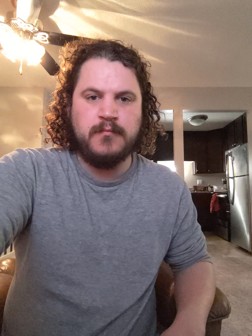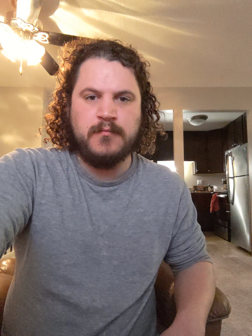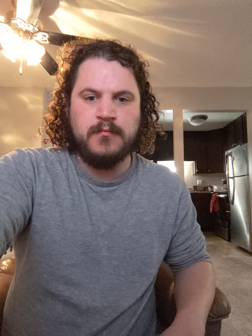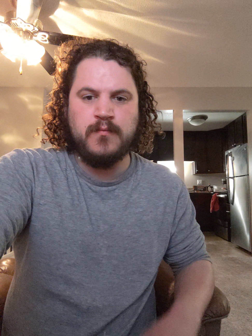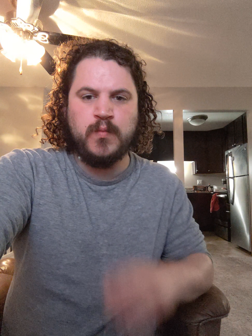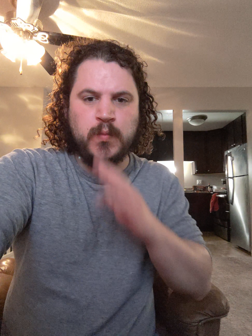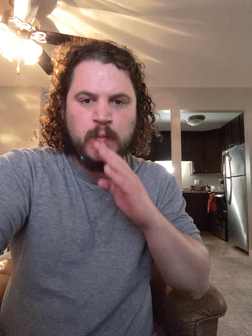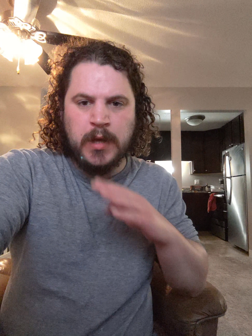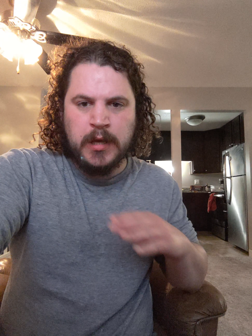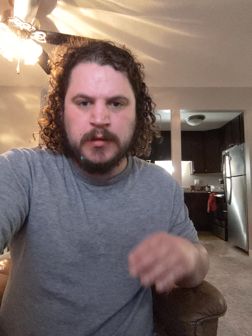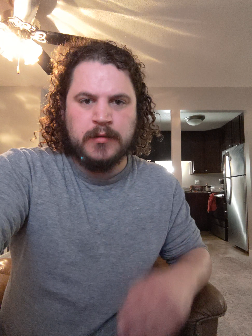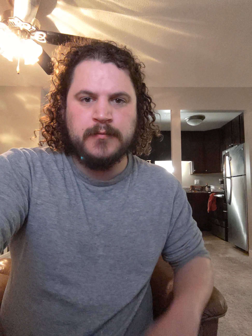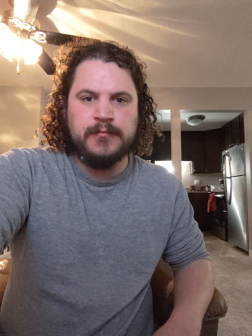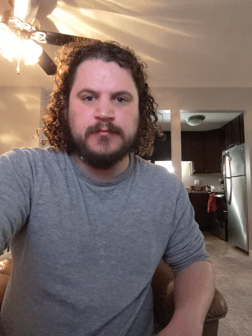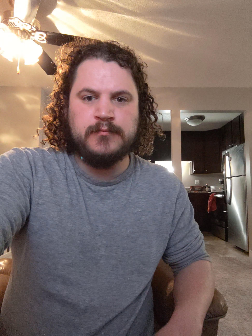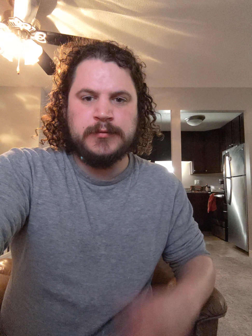quiet